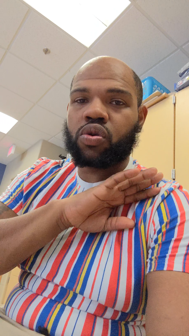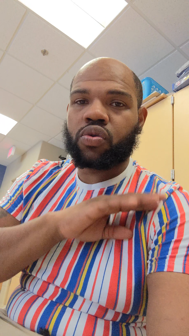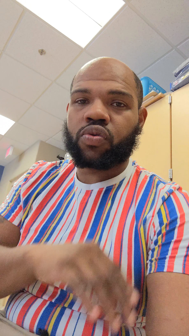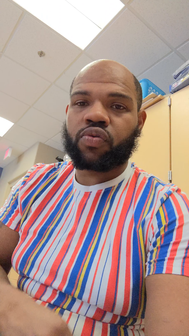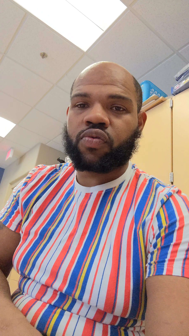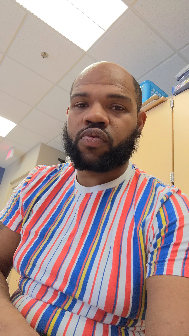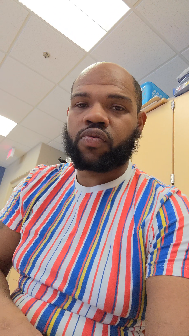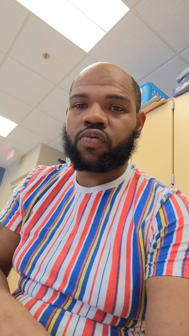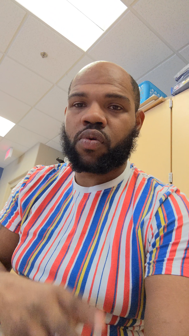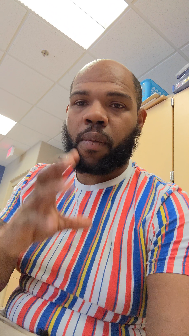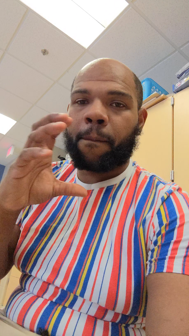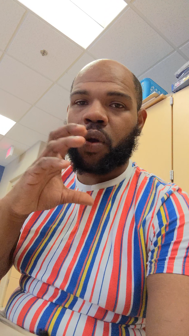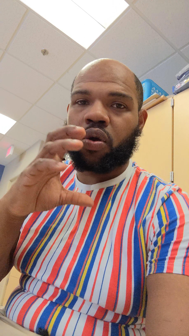ball